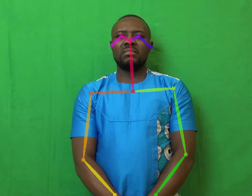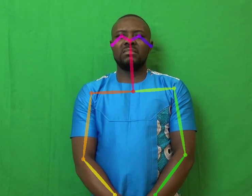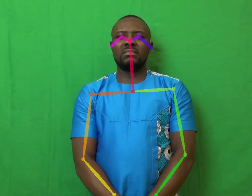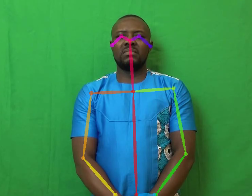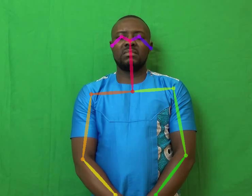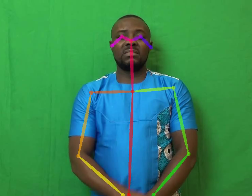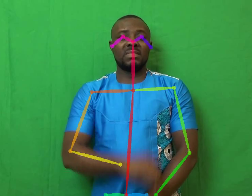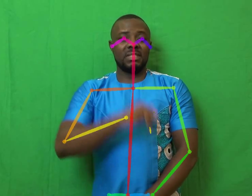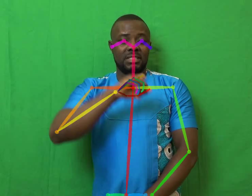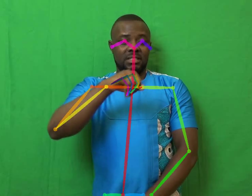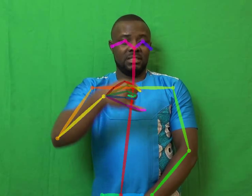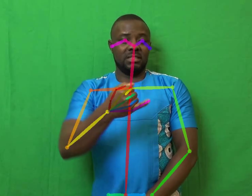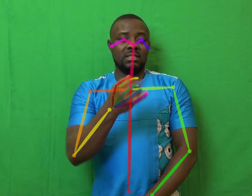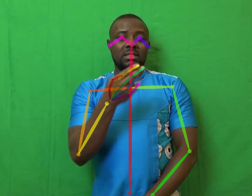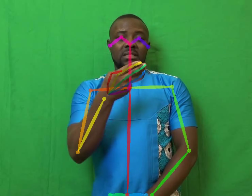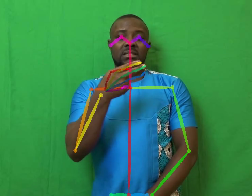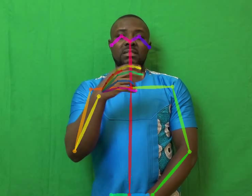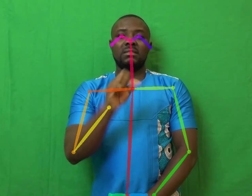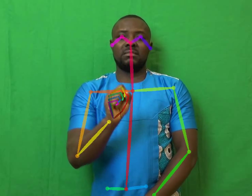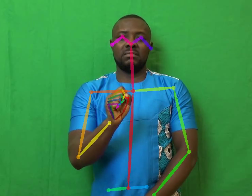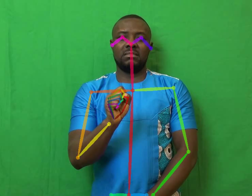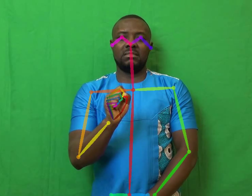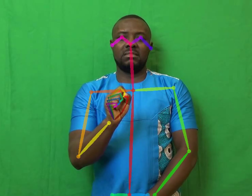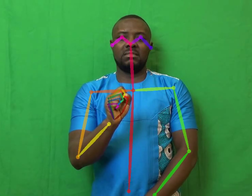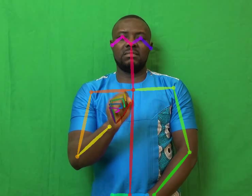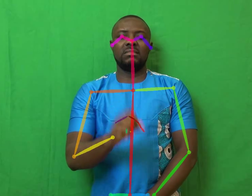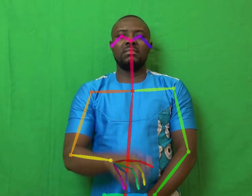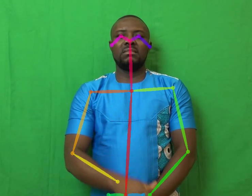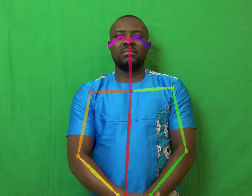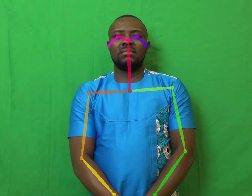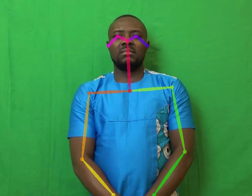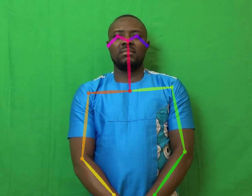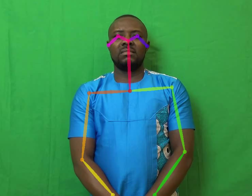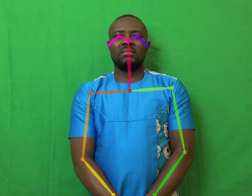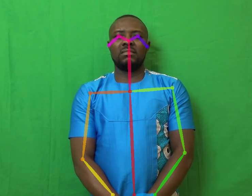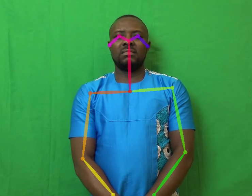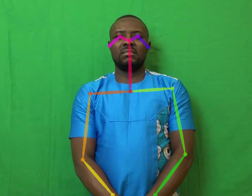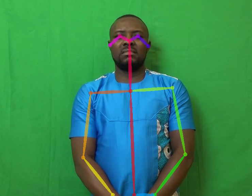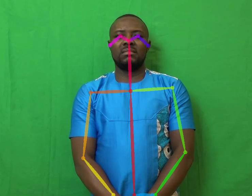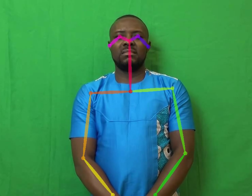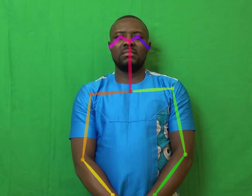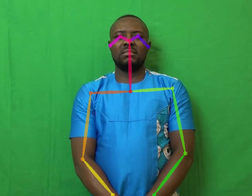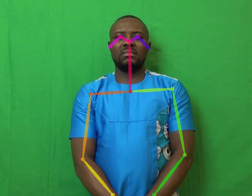junior high school